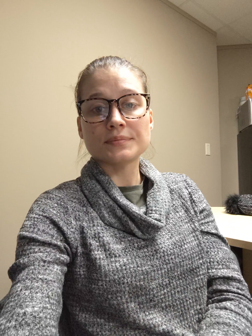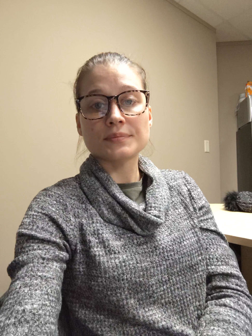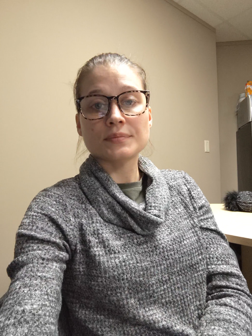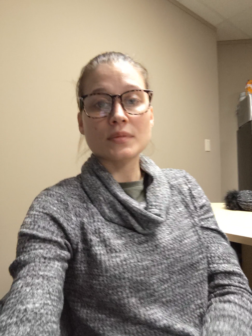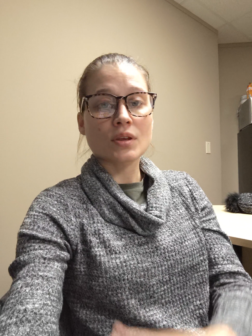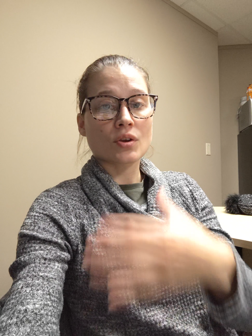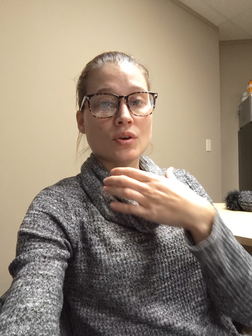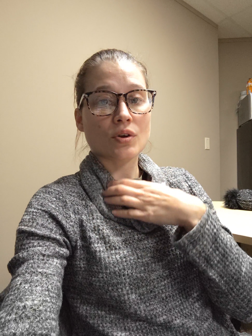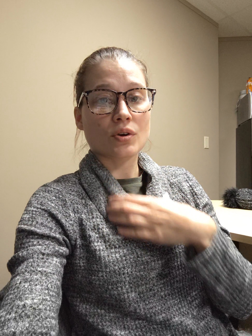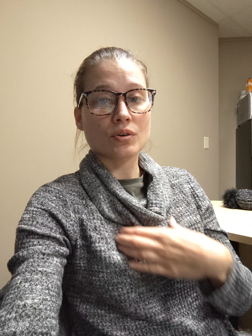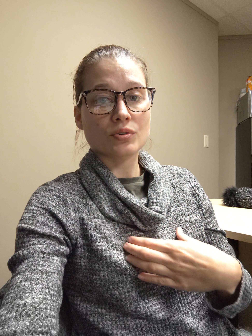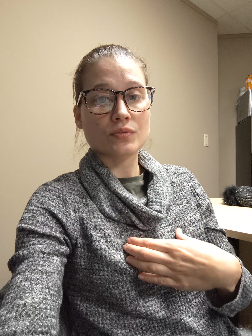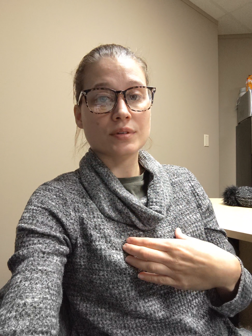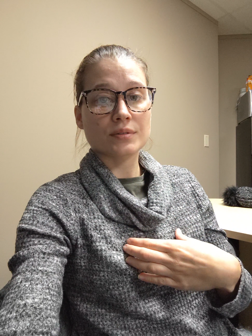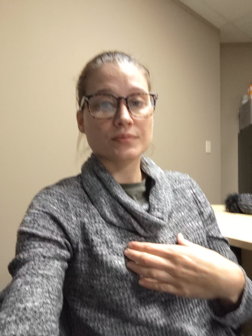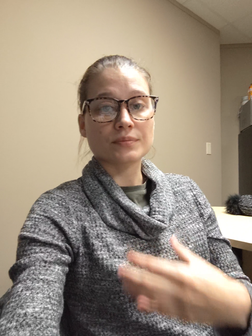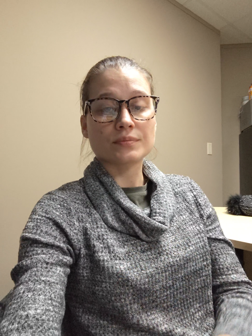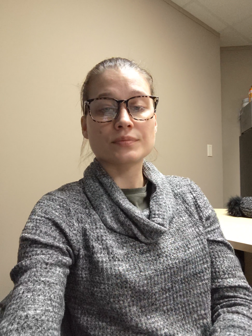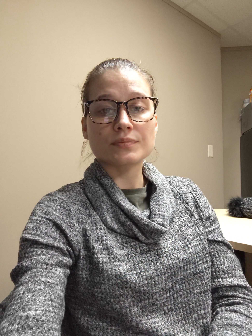hungry